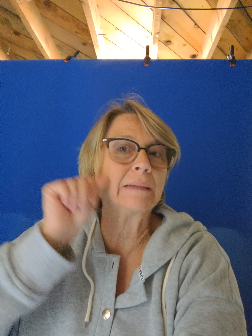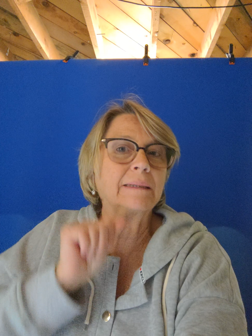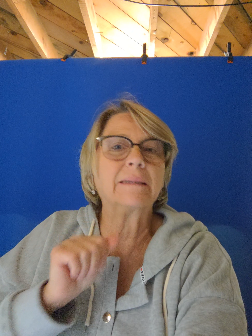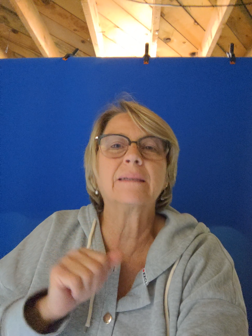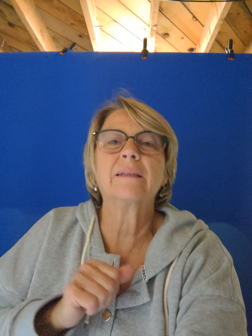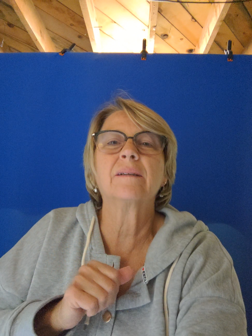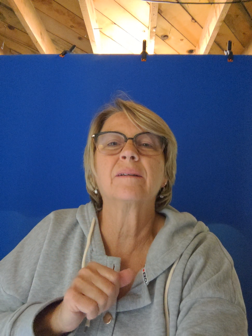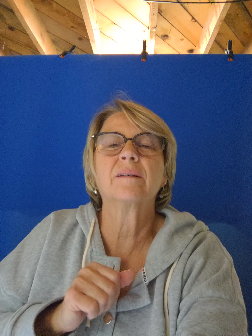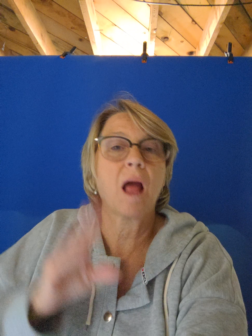aunt